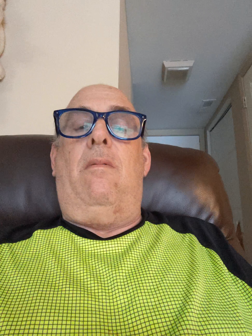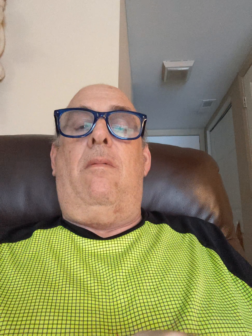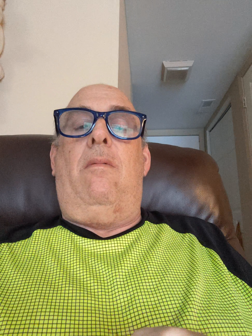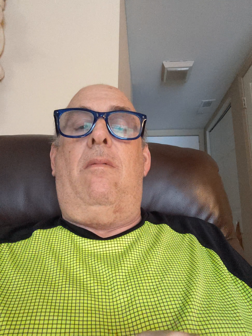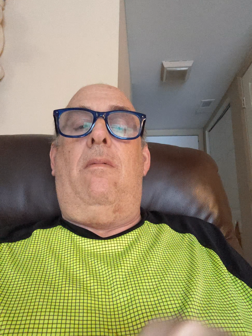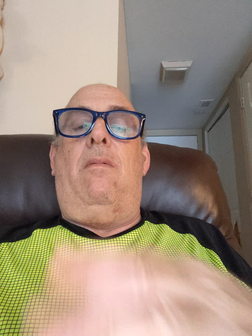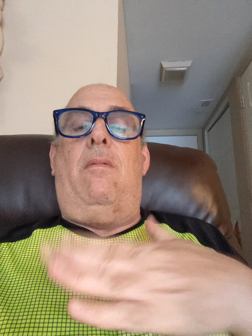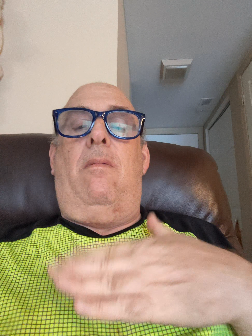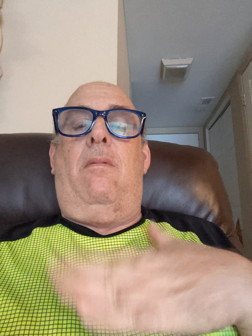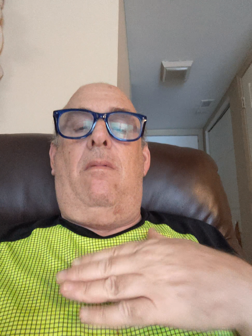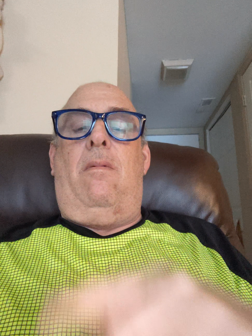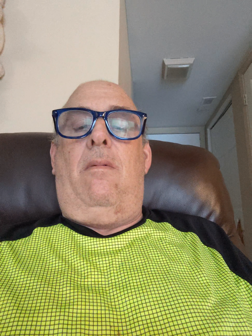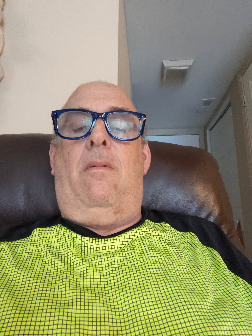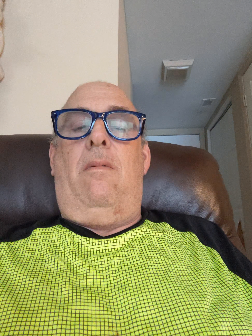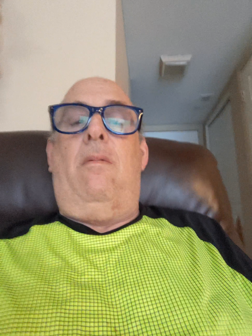my